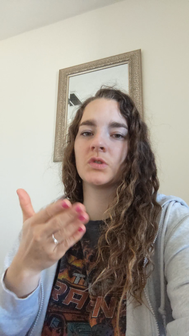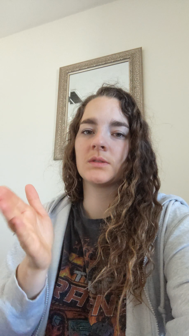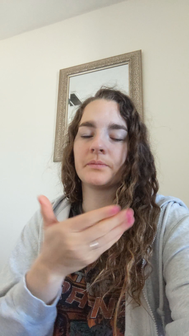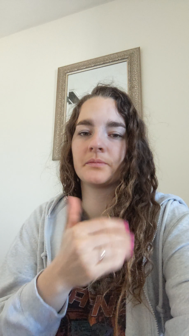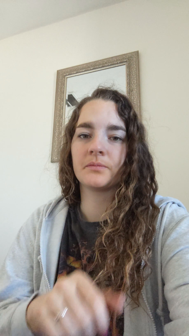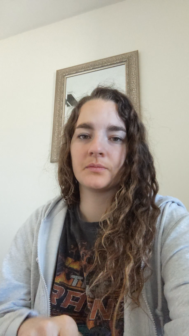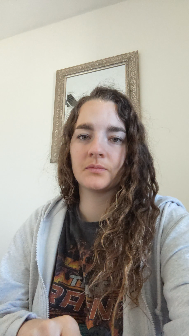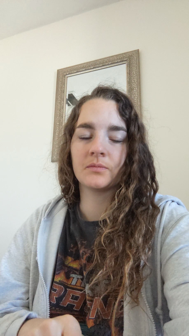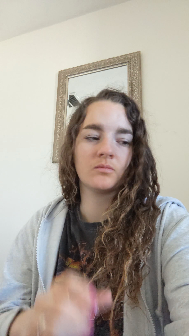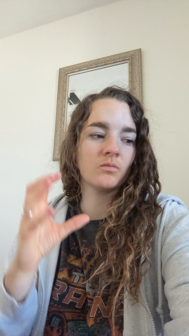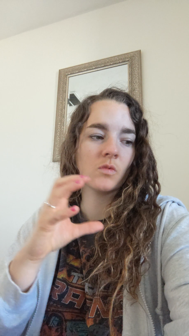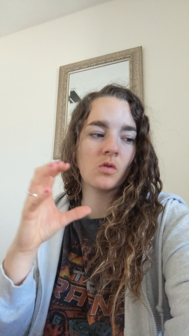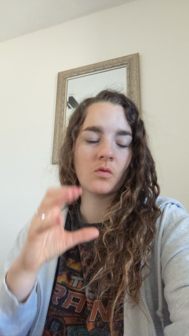ball